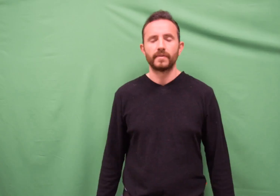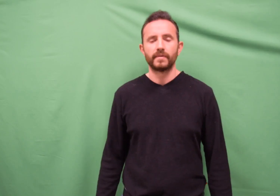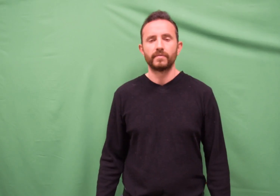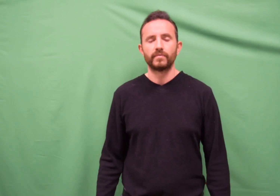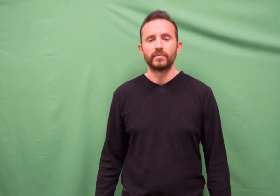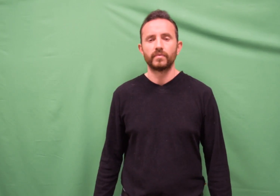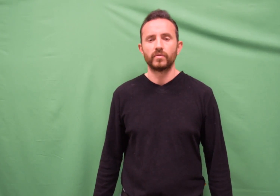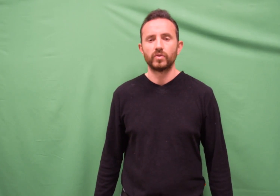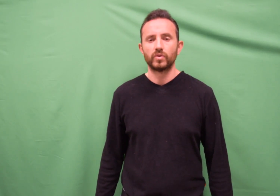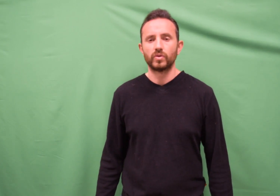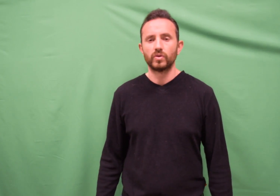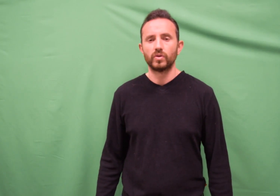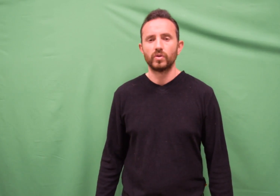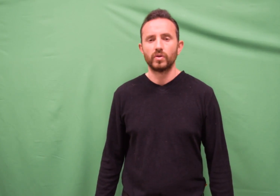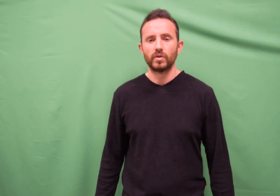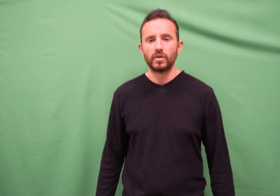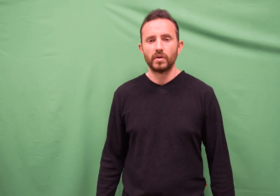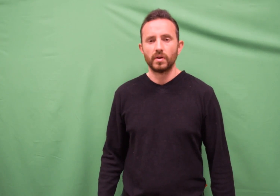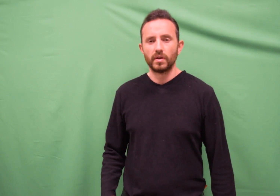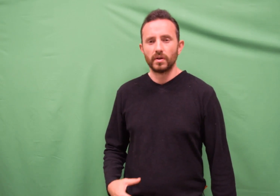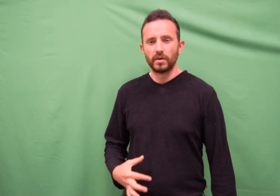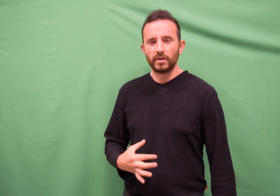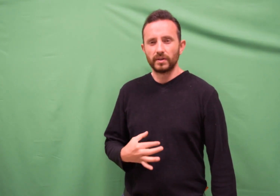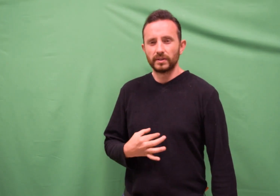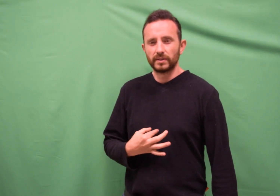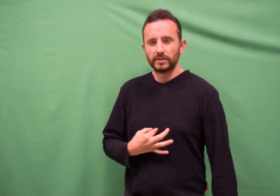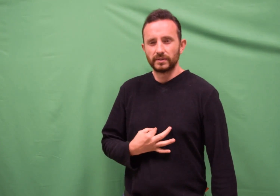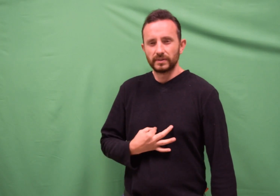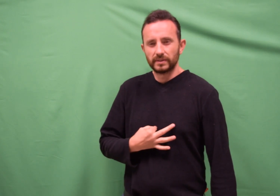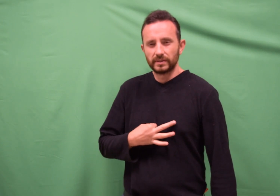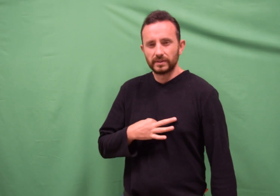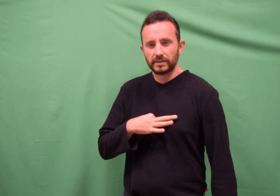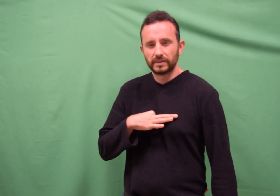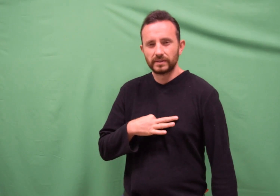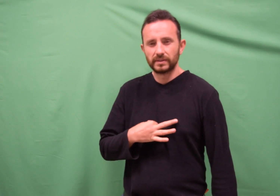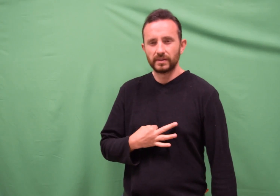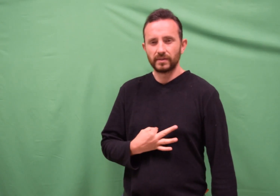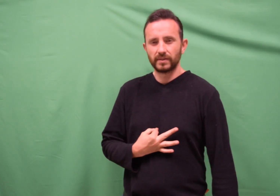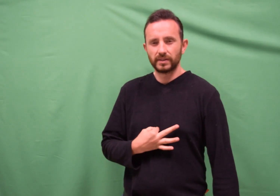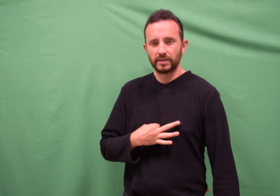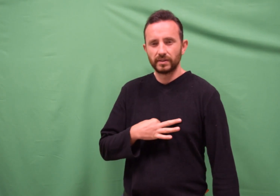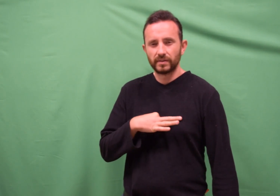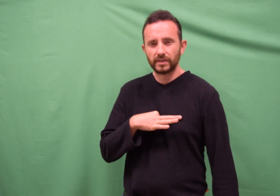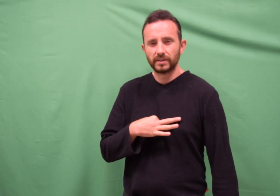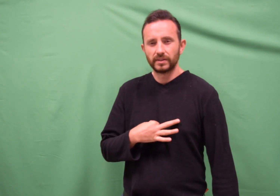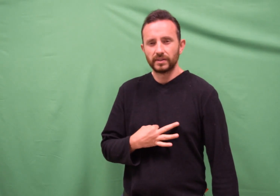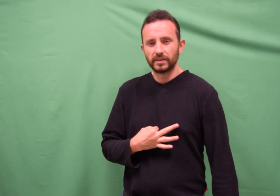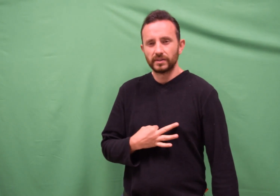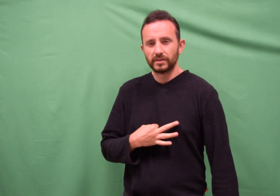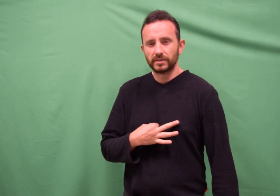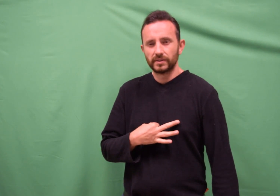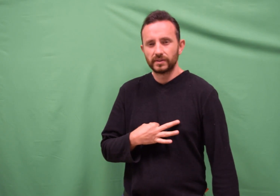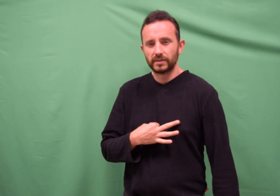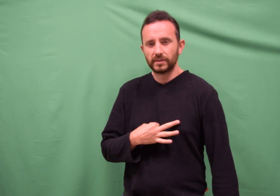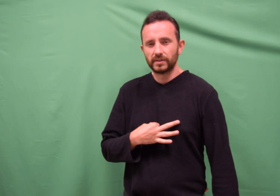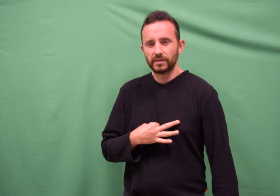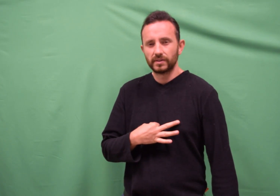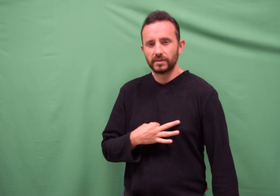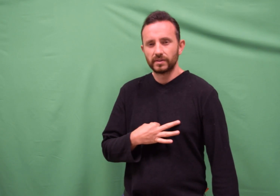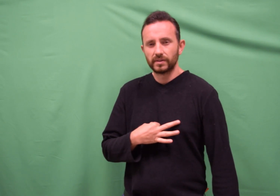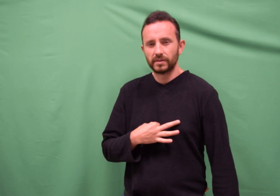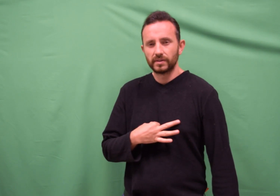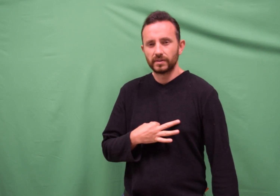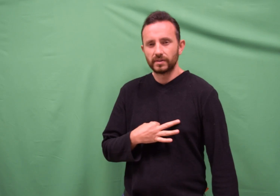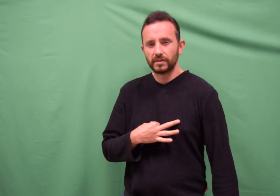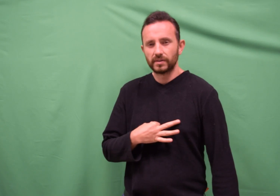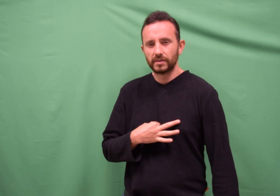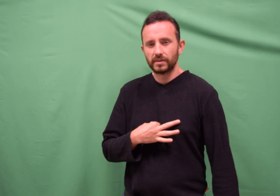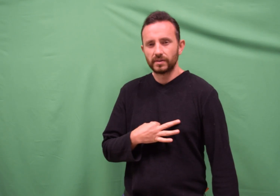infección